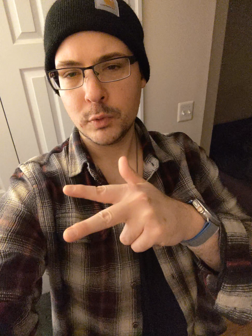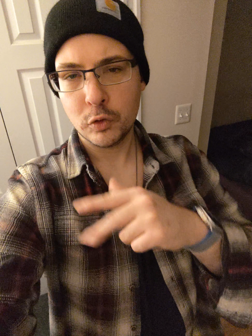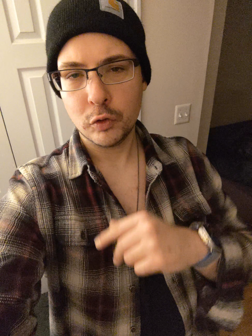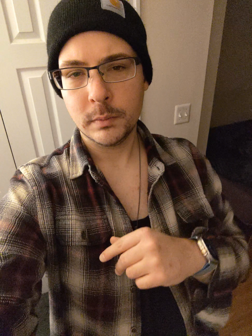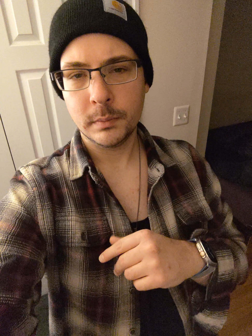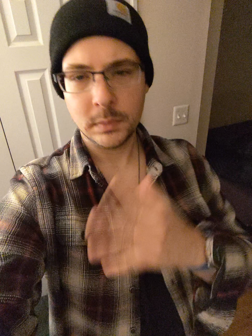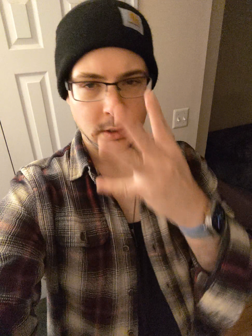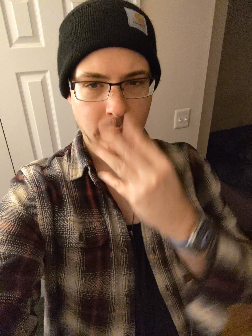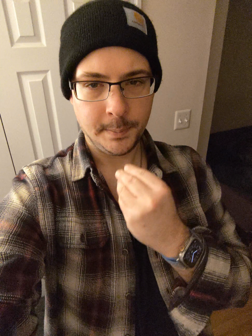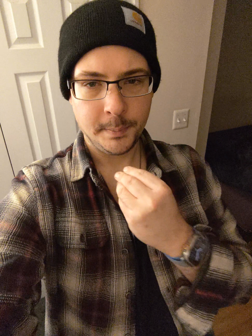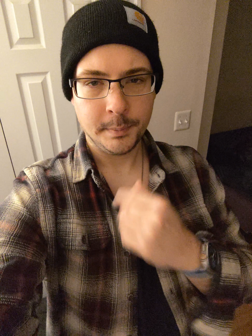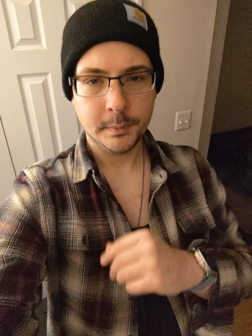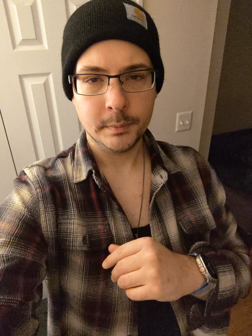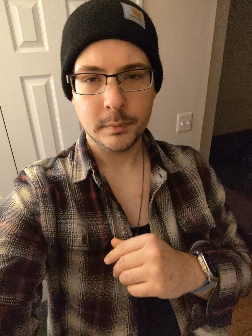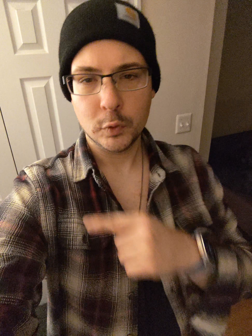sleep